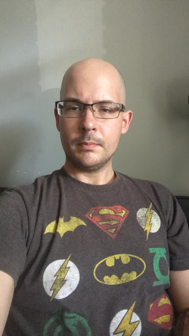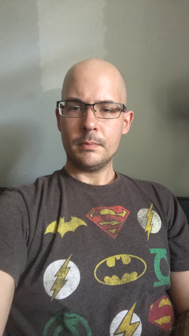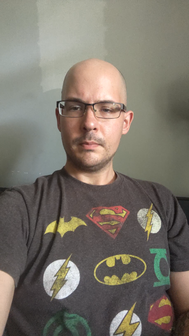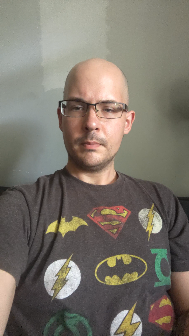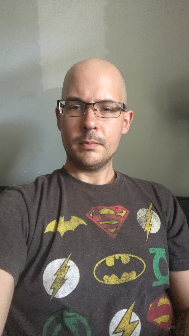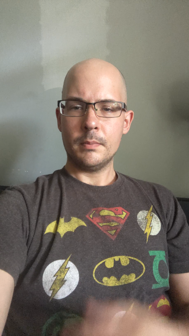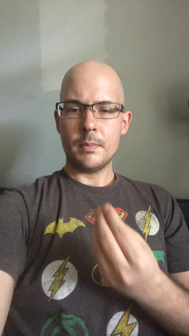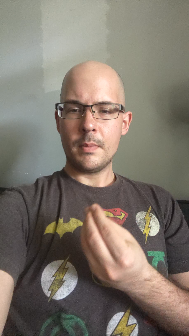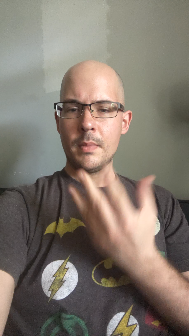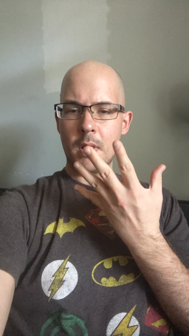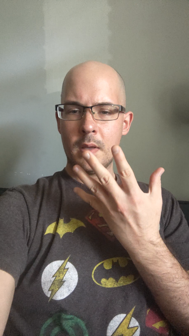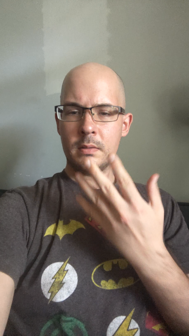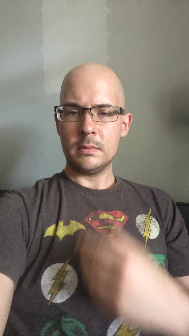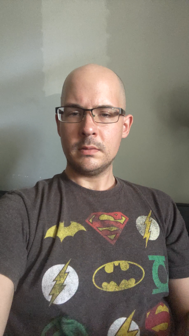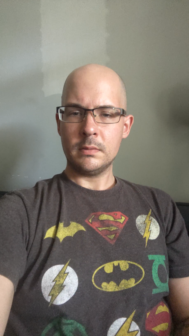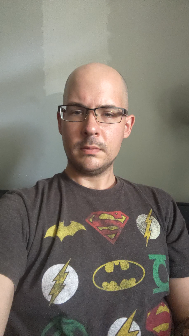plants